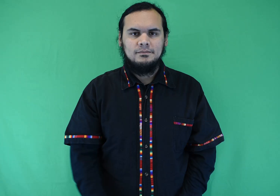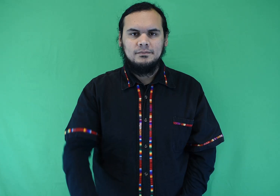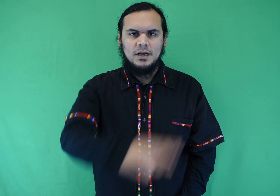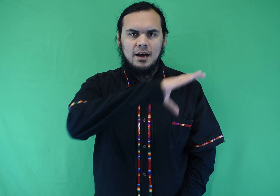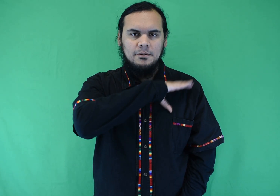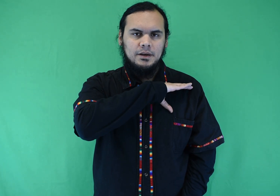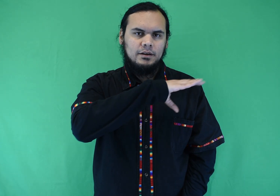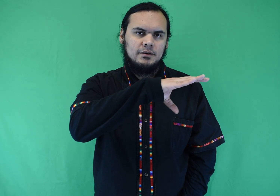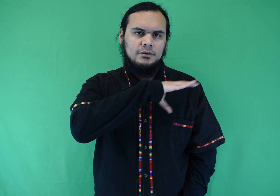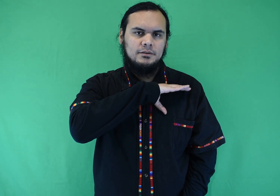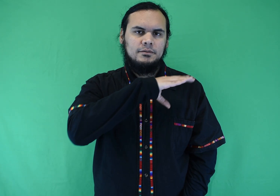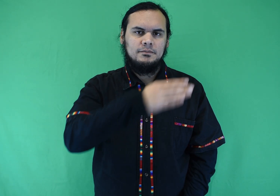haber